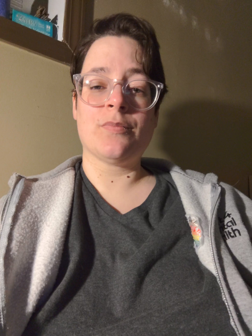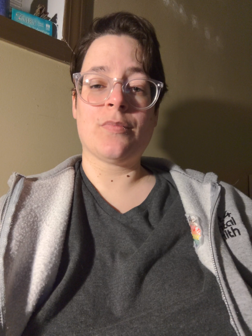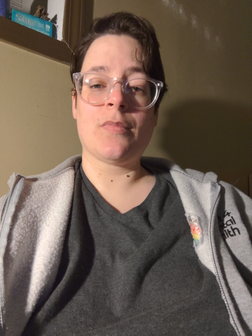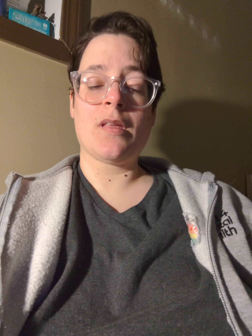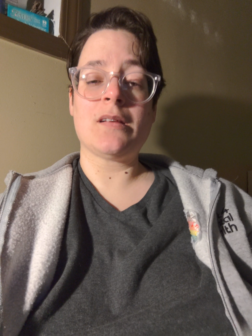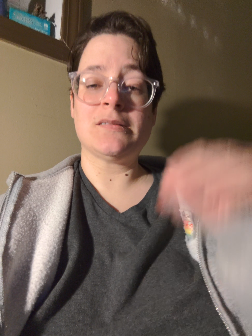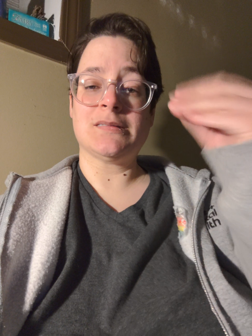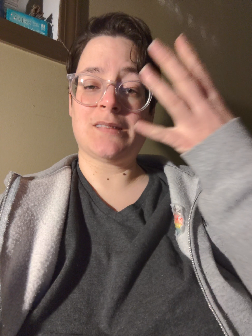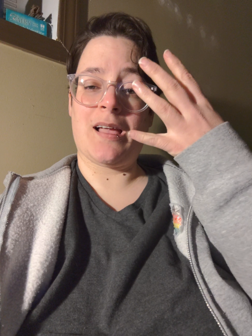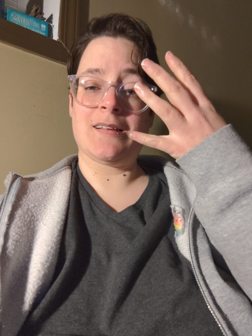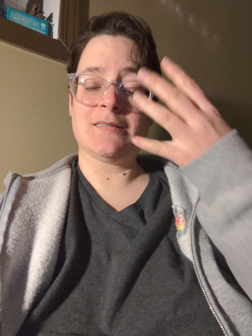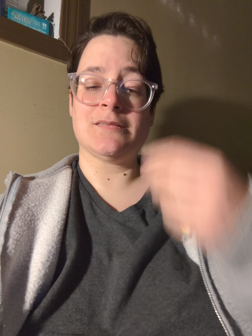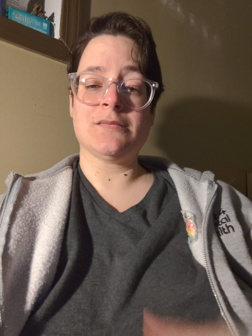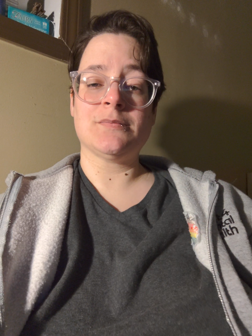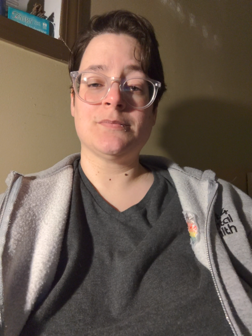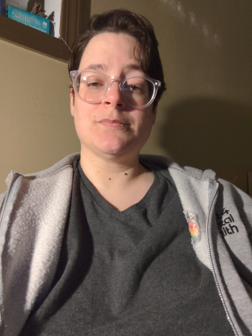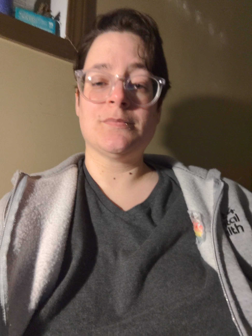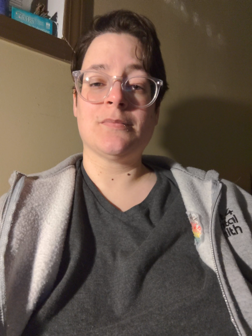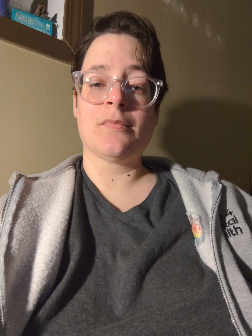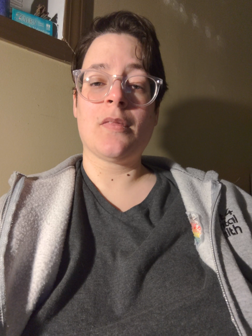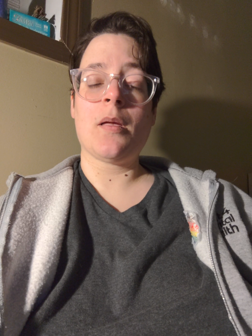sun